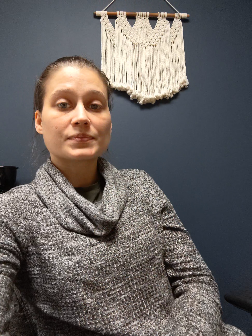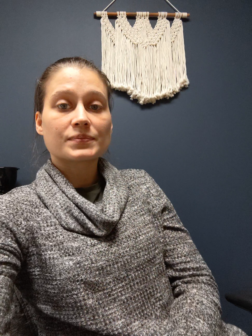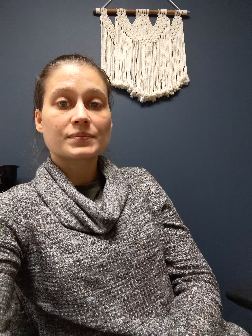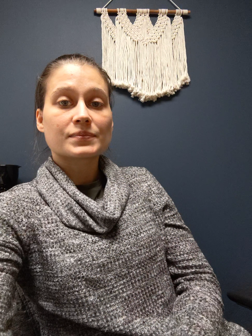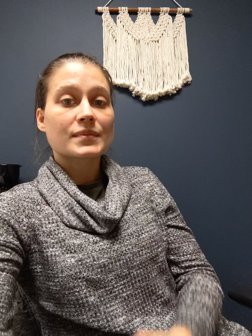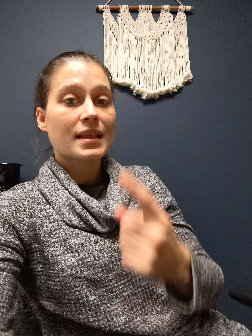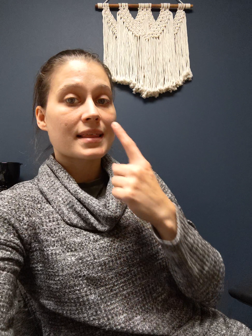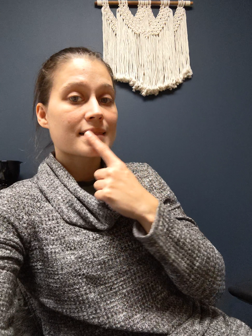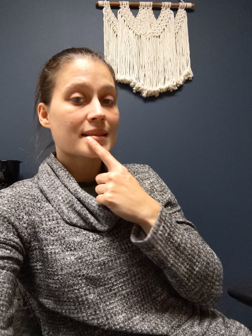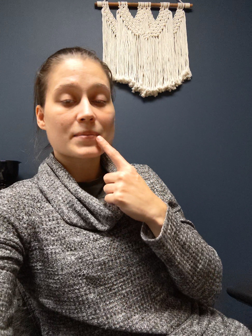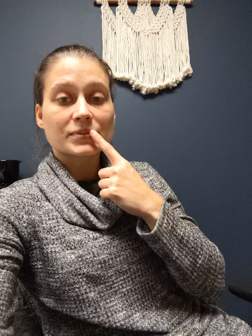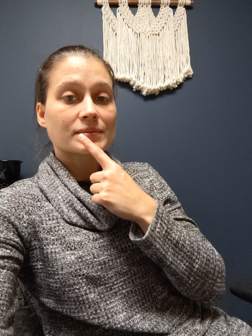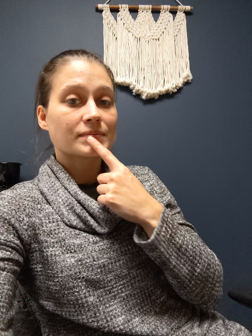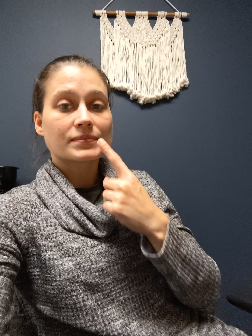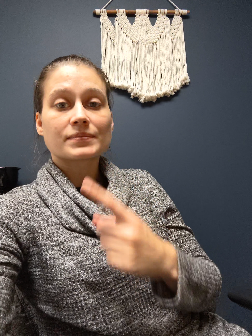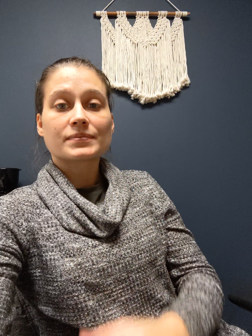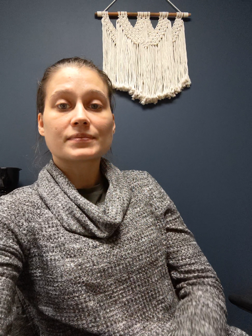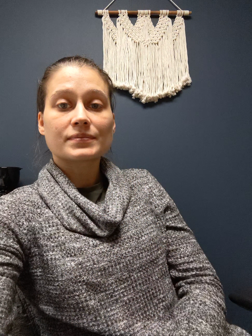lips